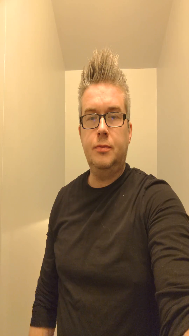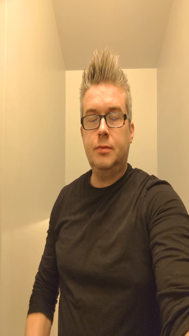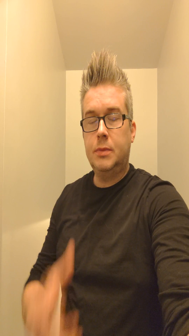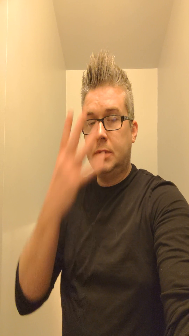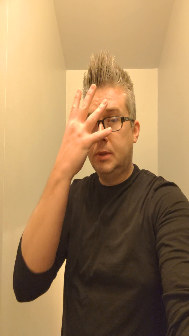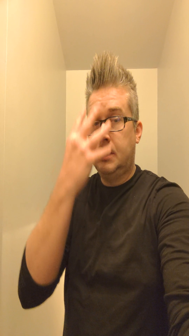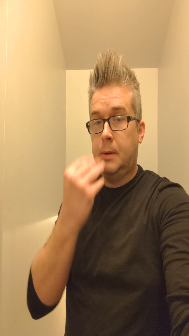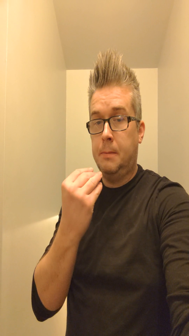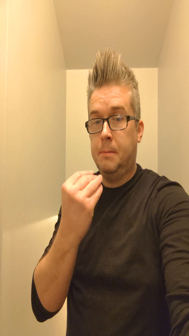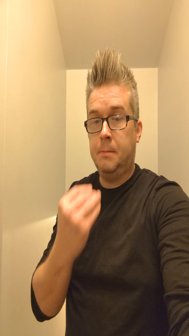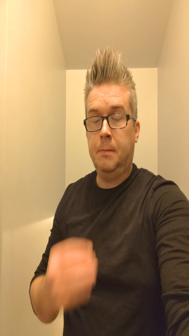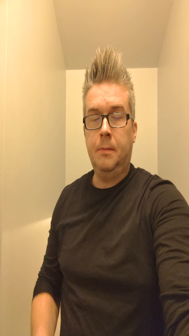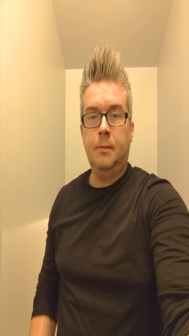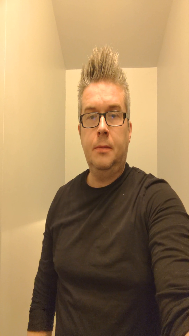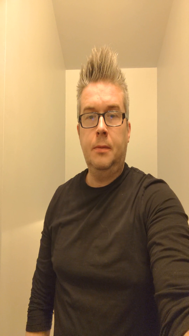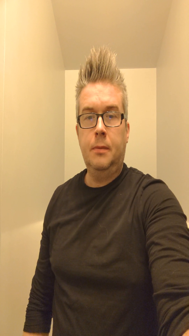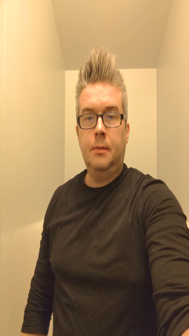sleep